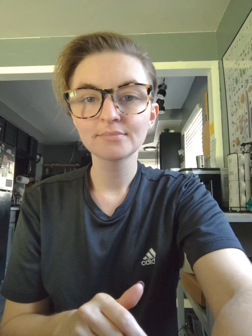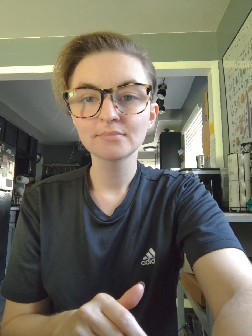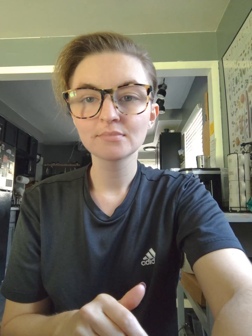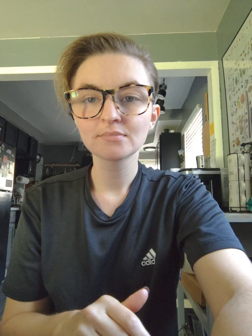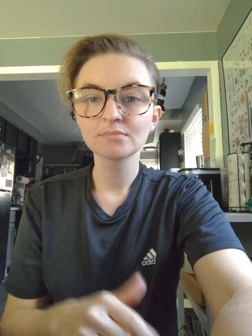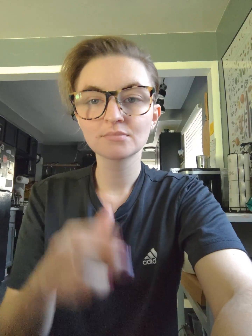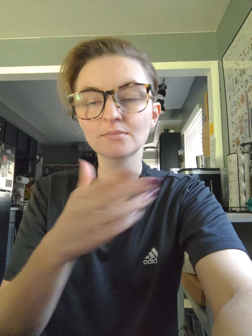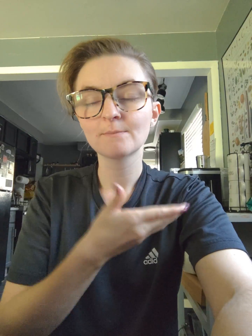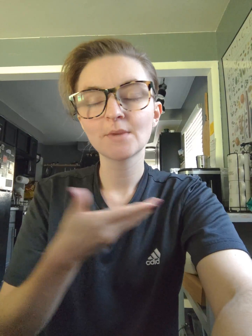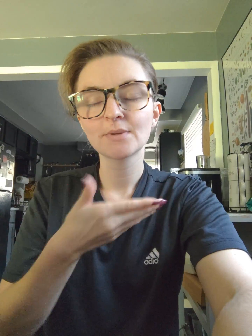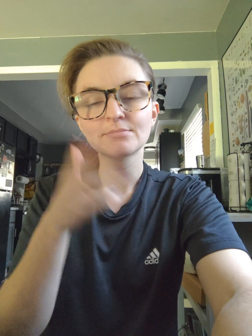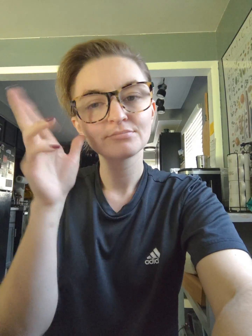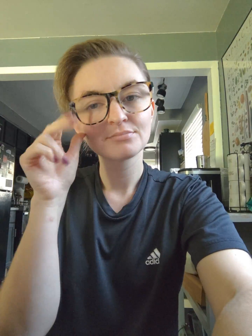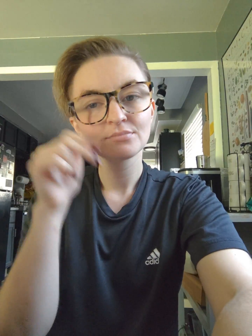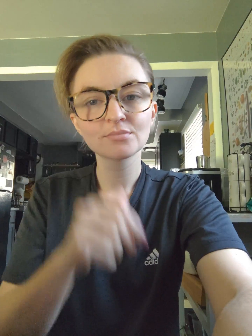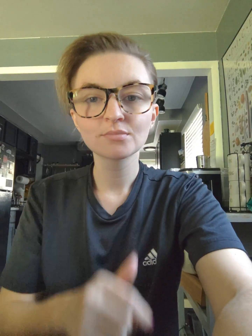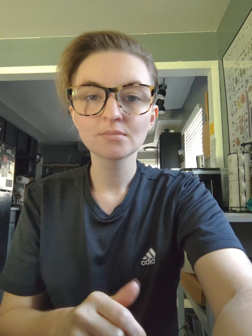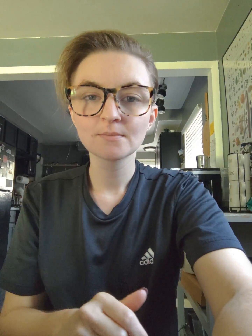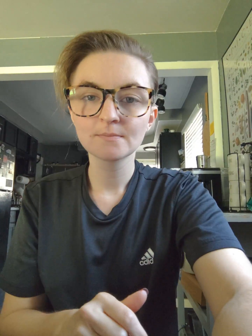pony